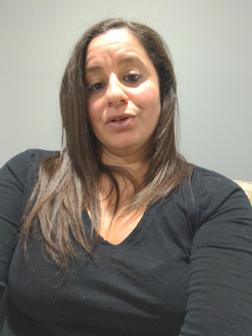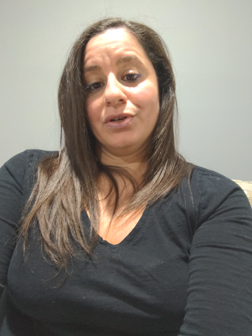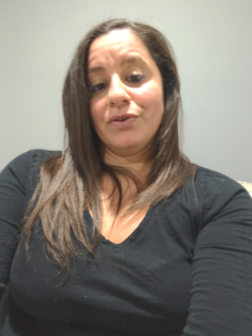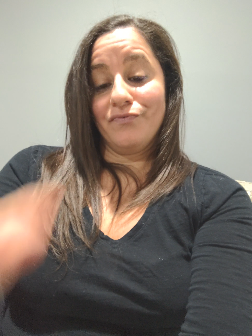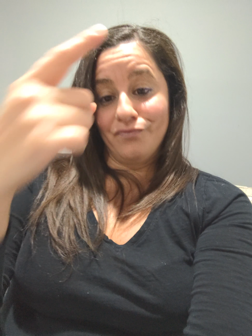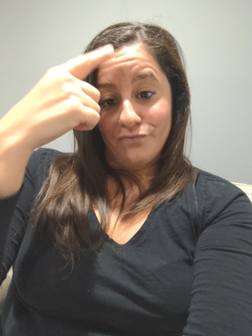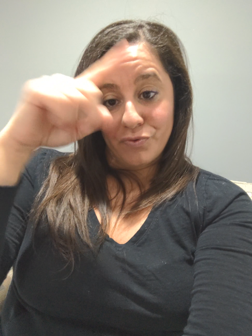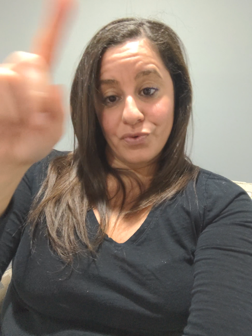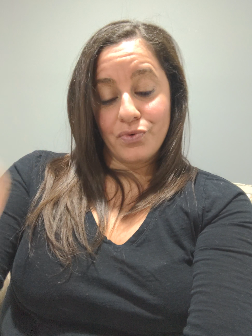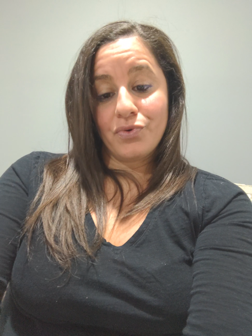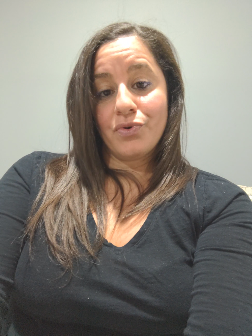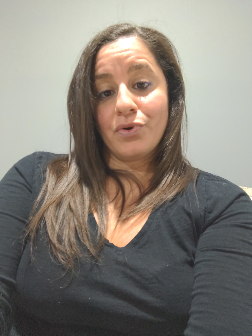for